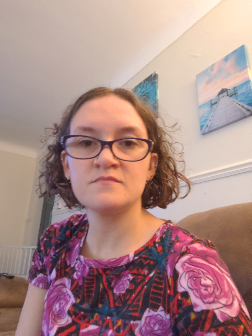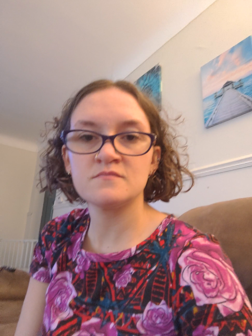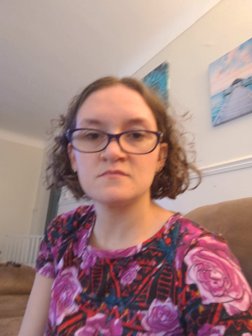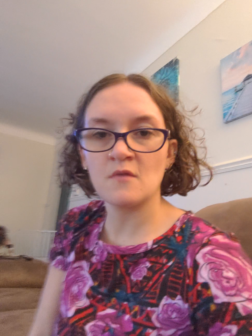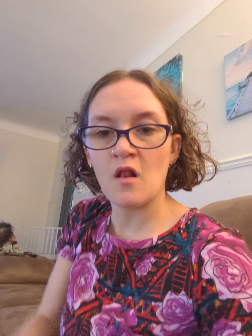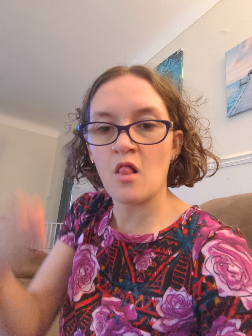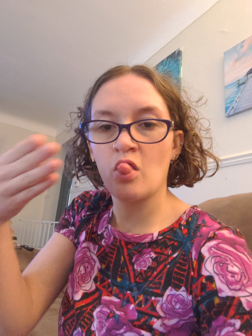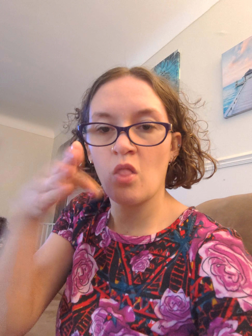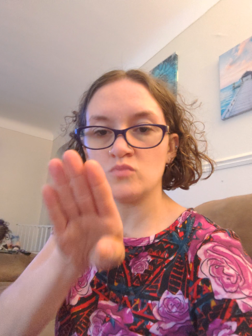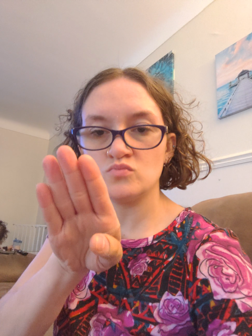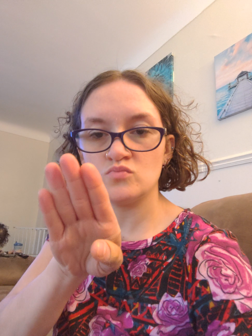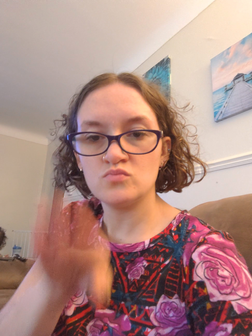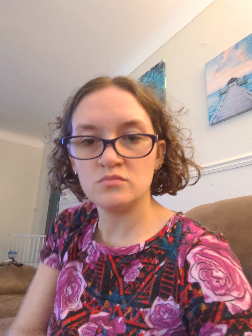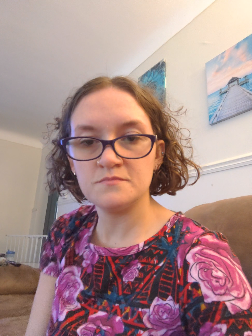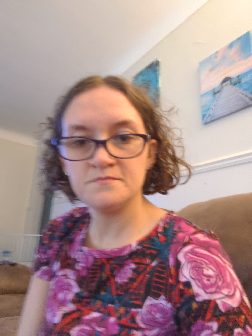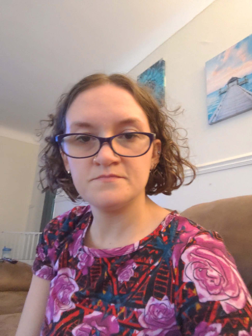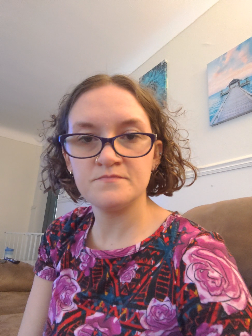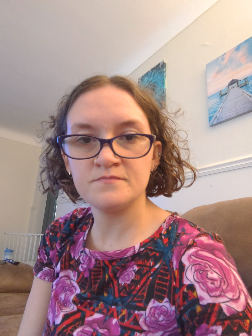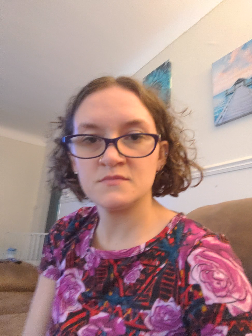close